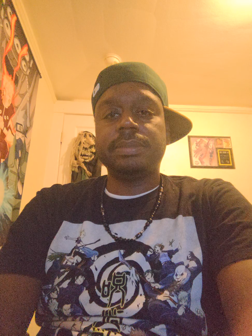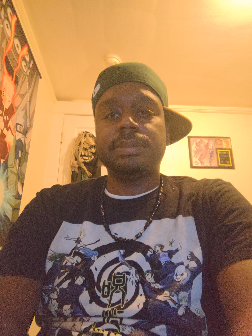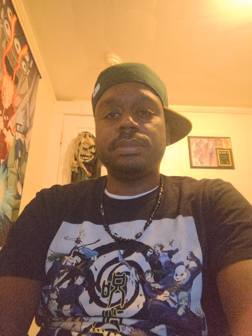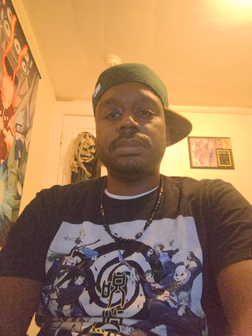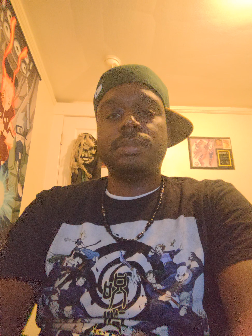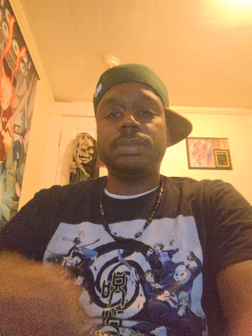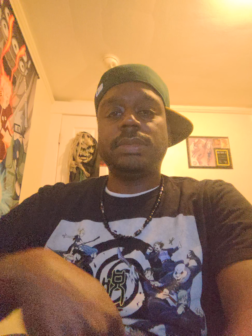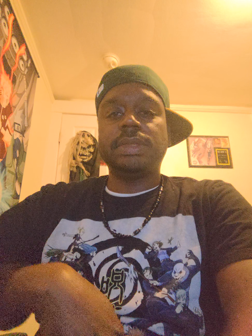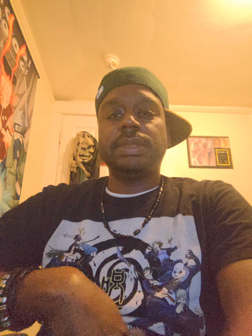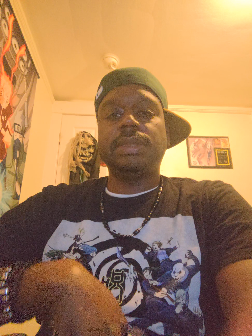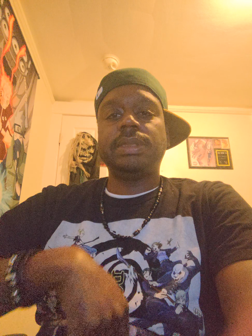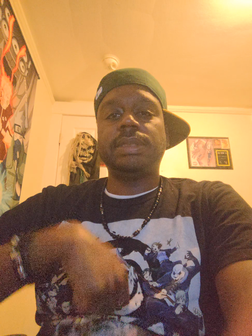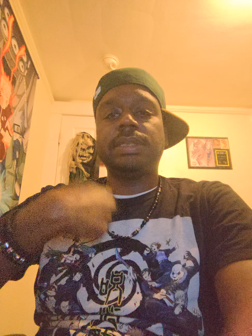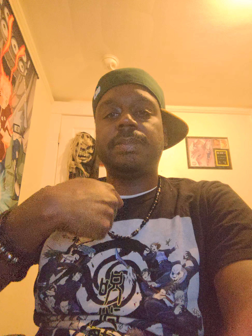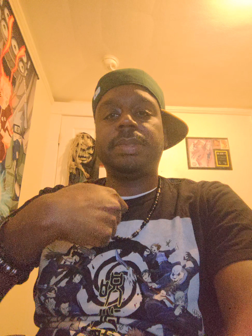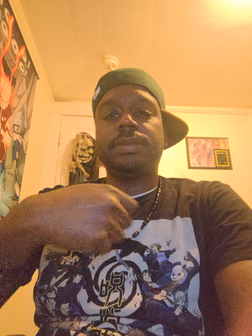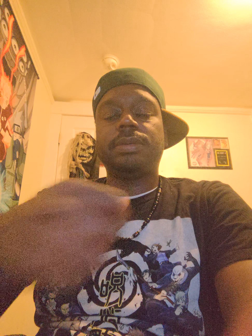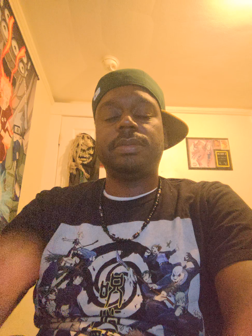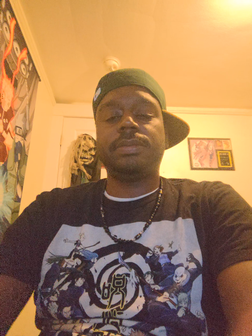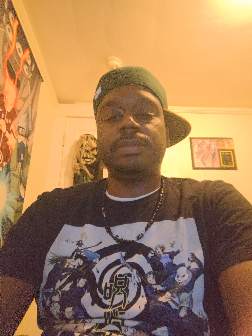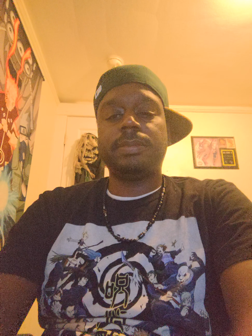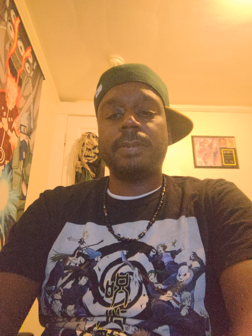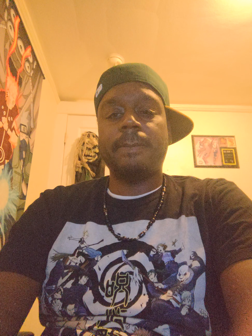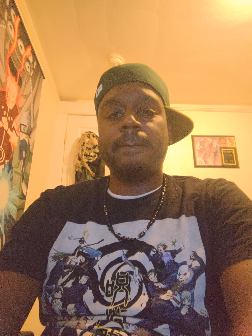zipper